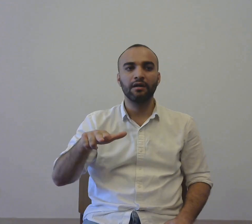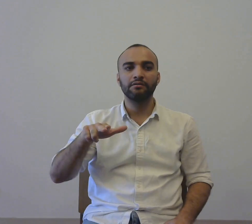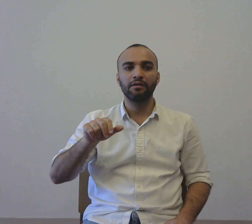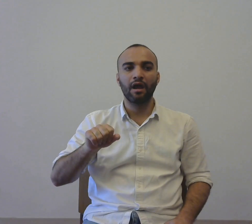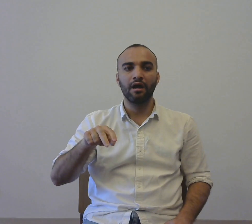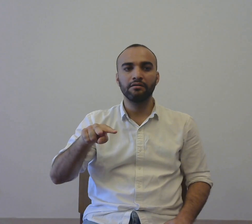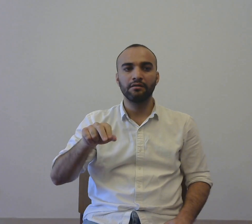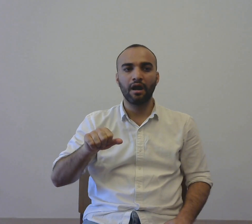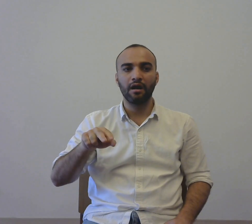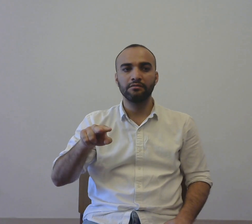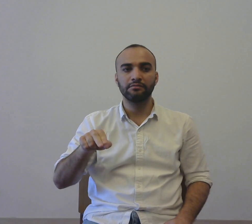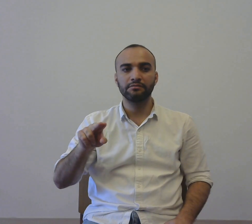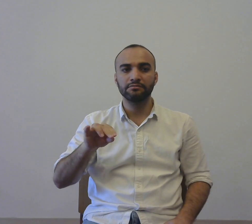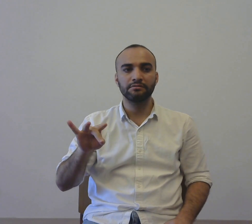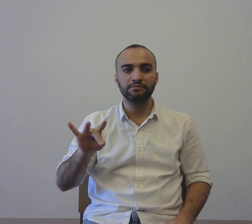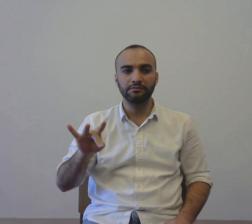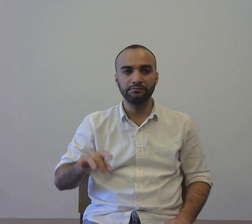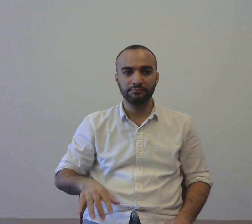halaldır